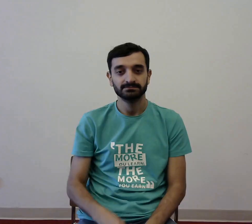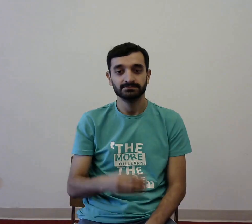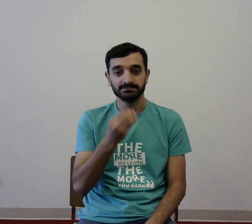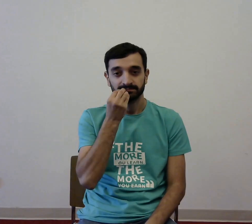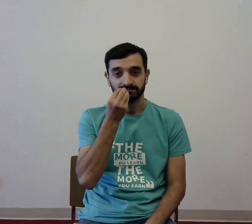yemək